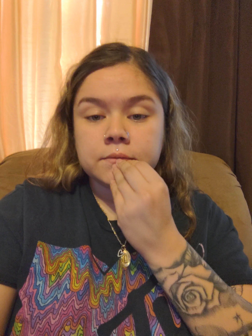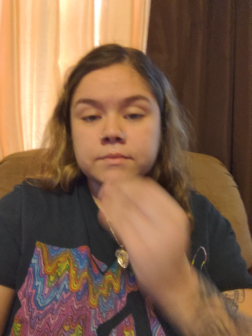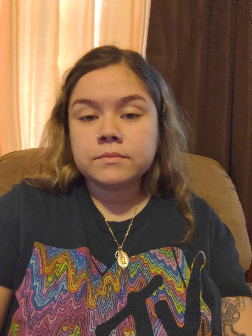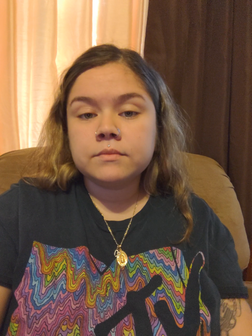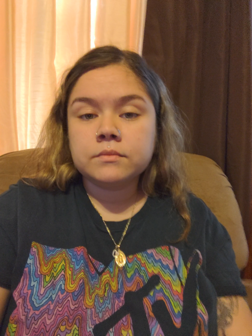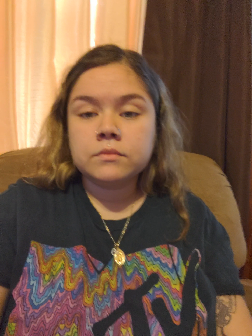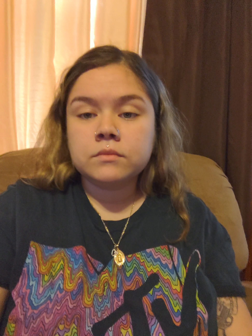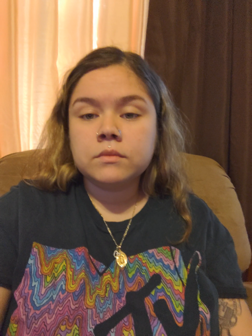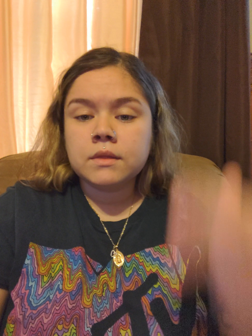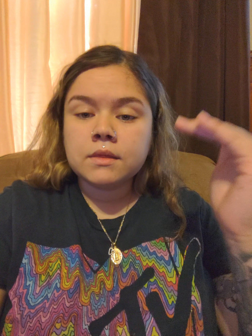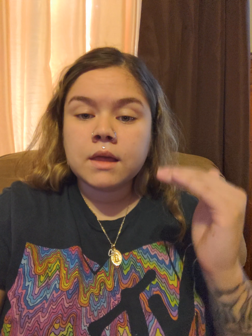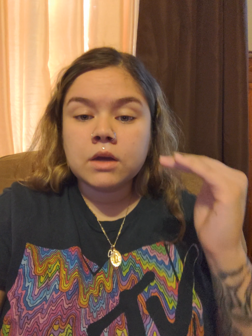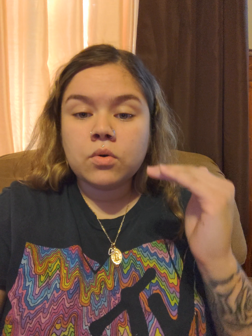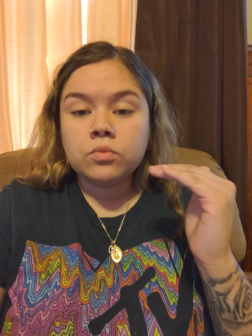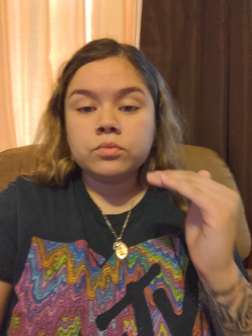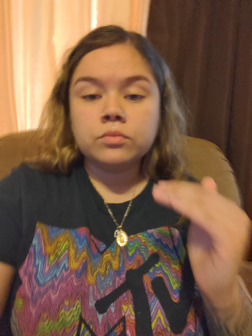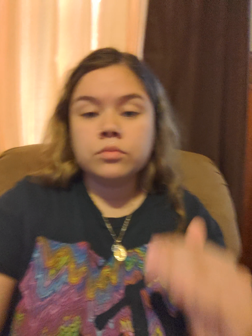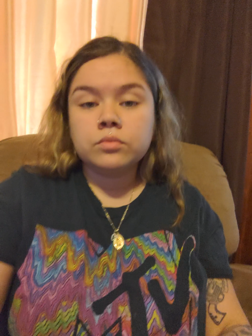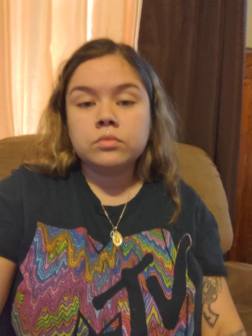little